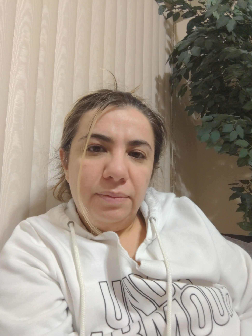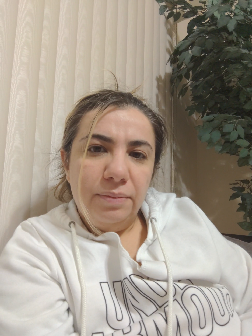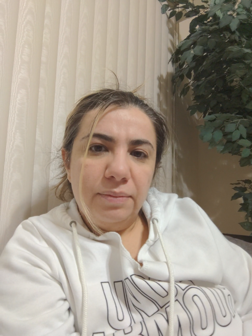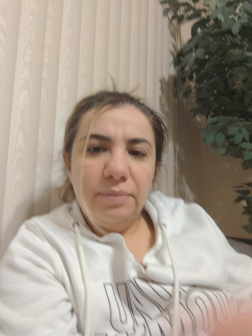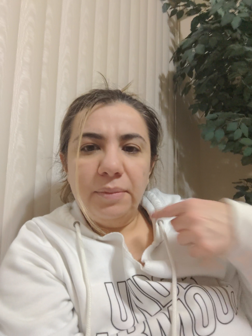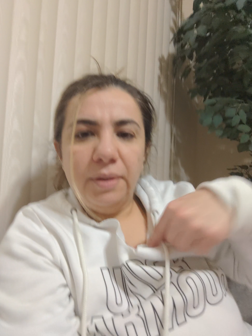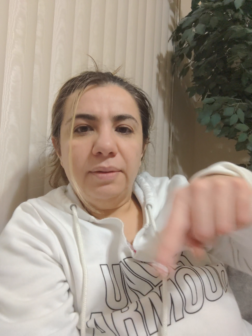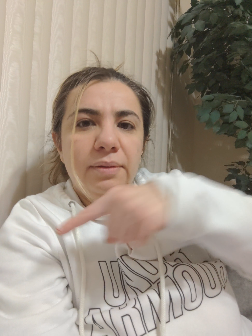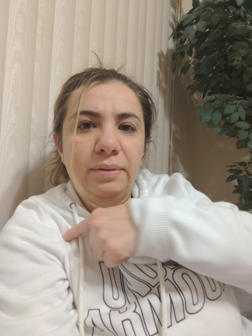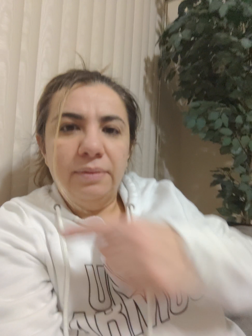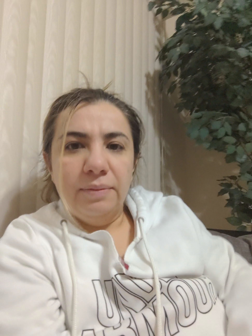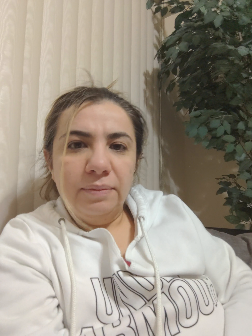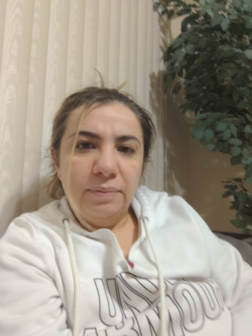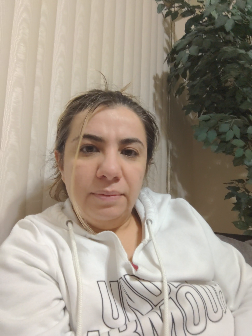we